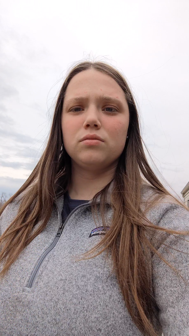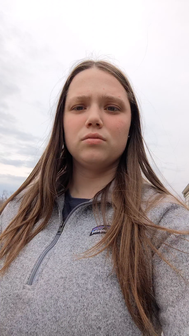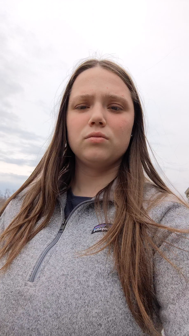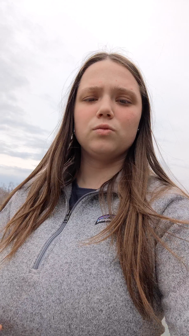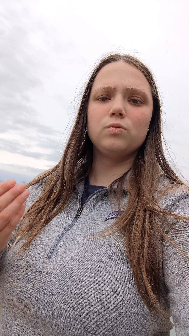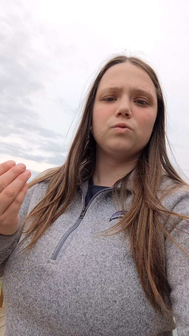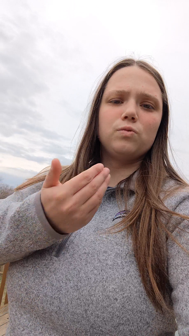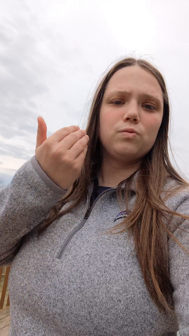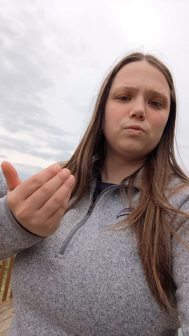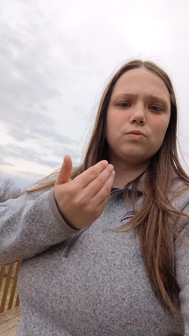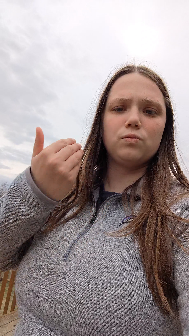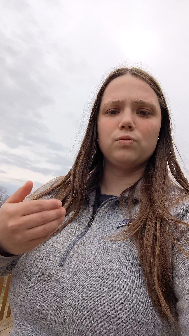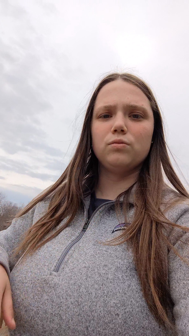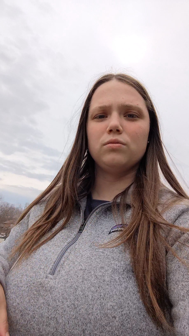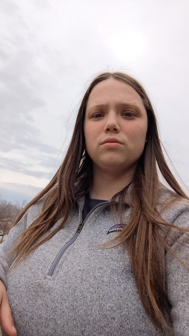new